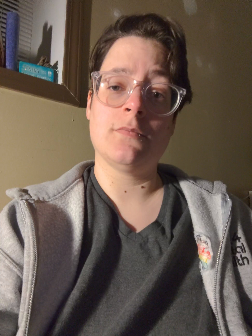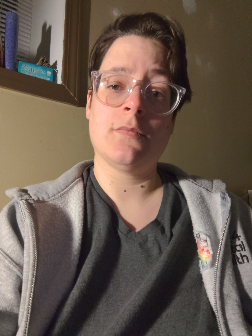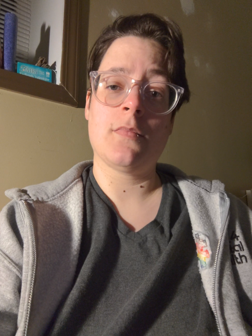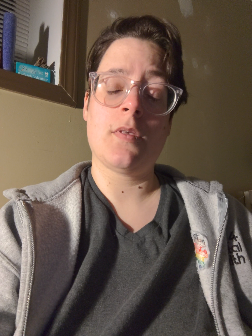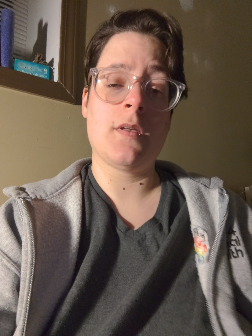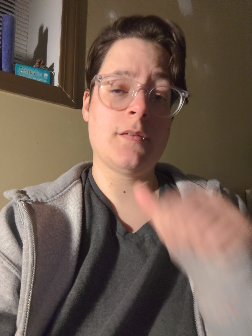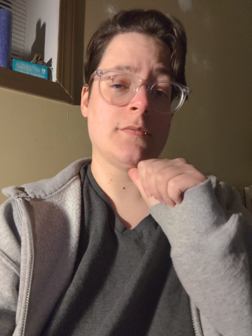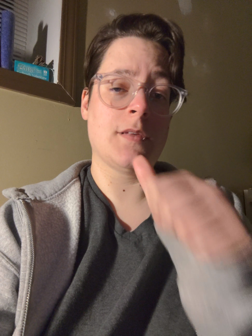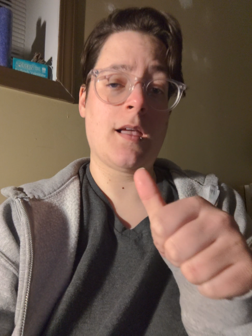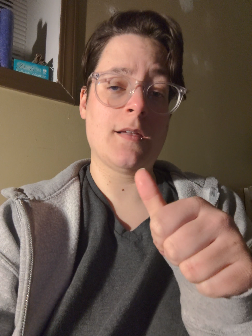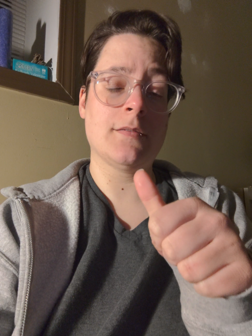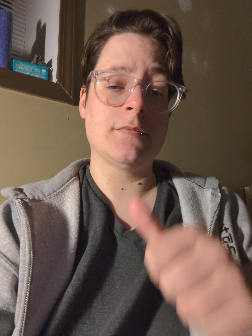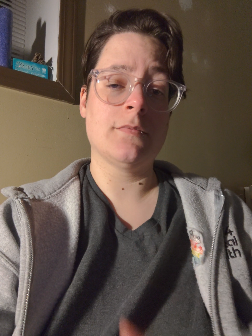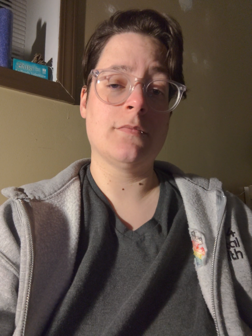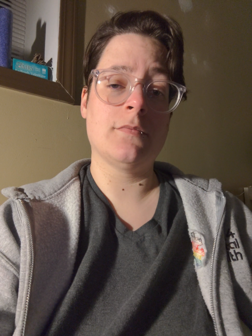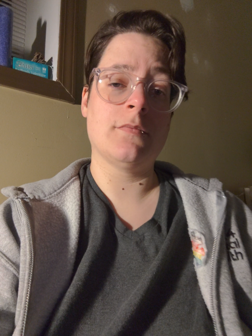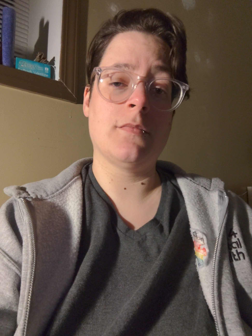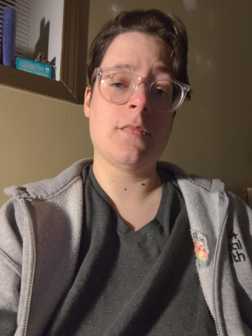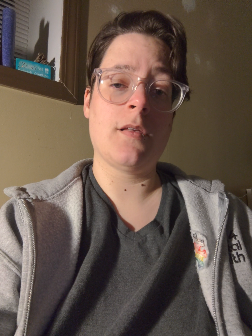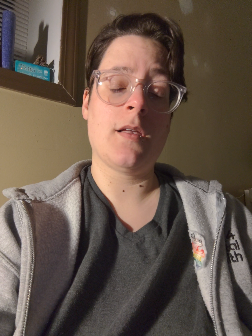not